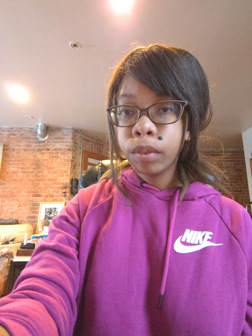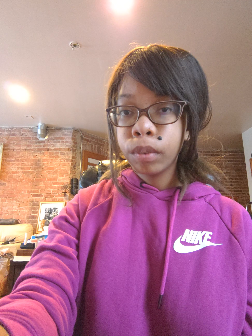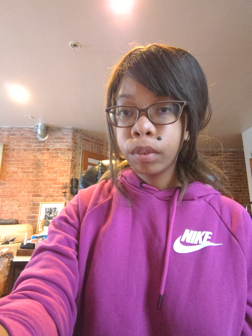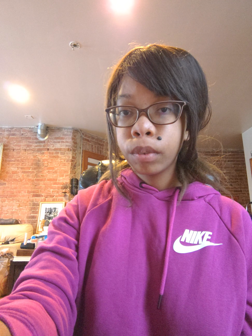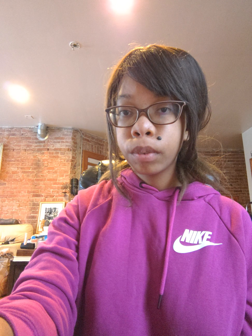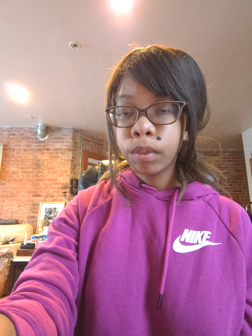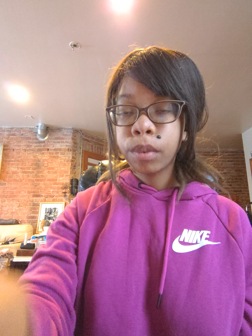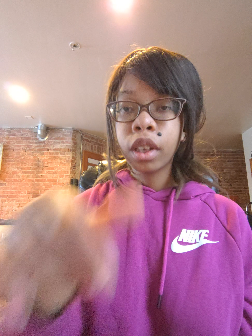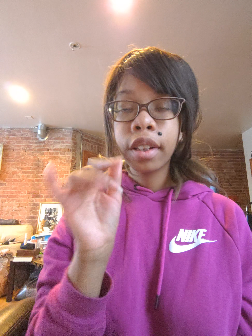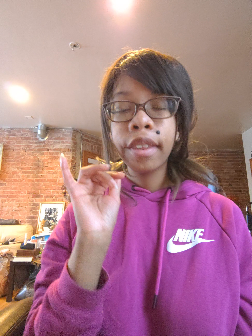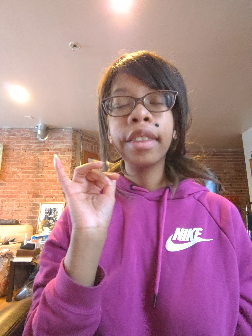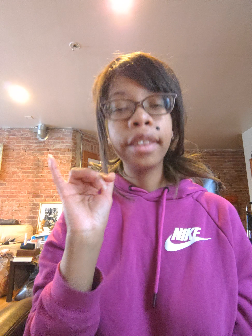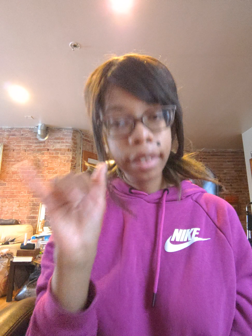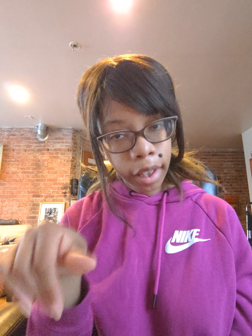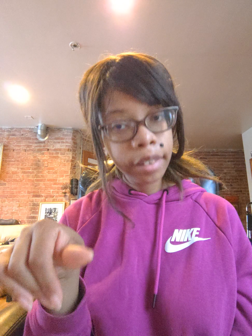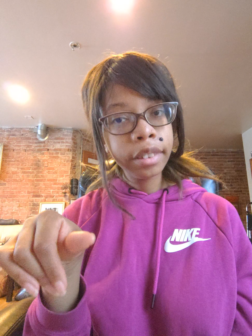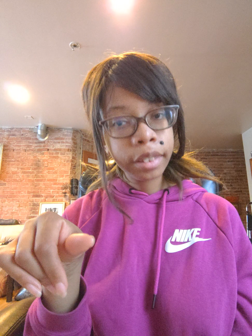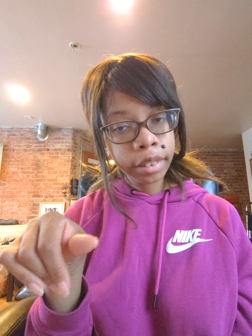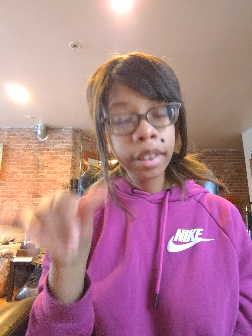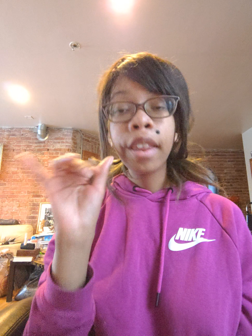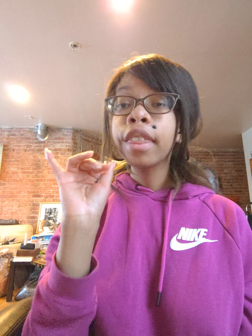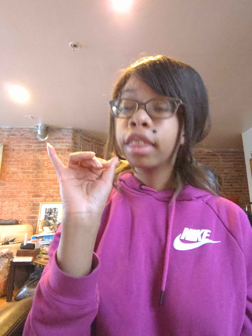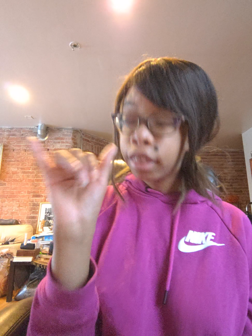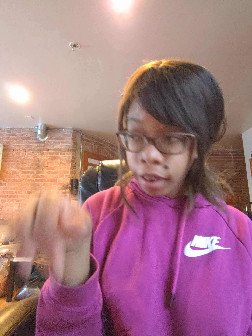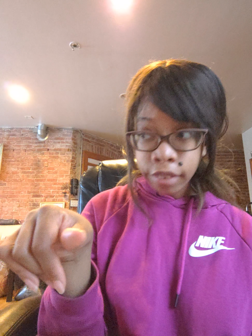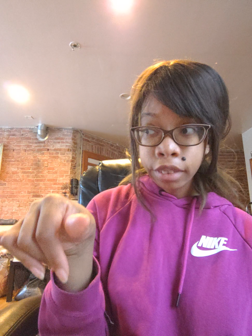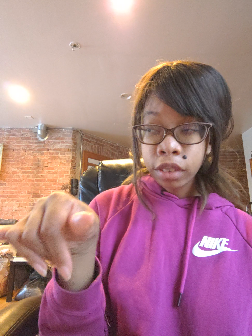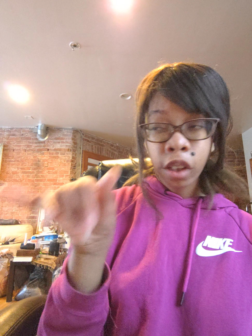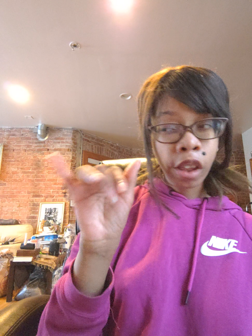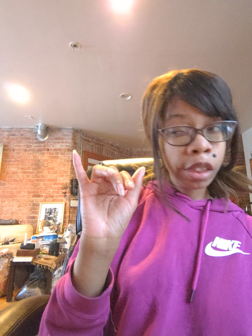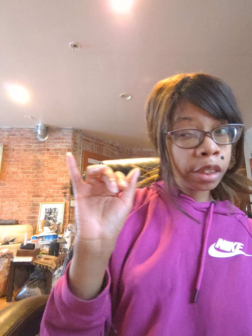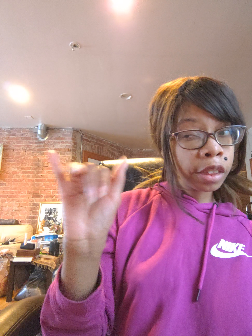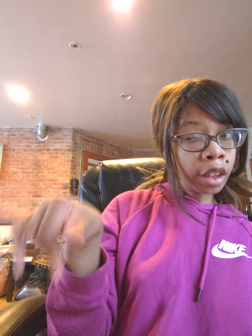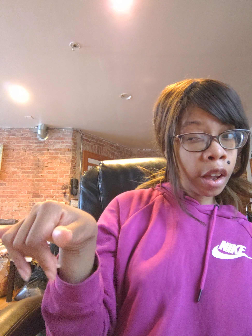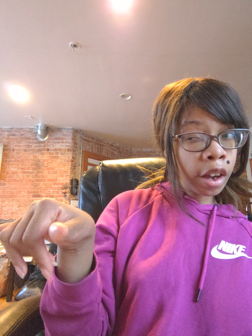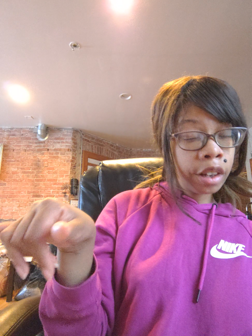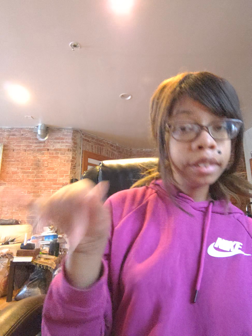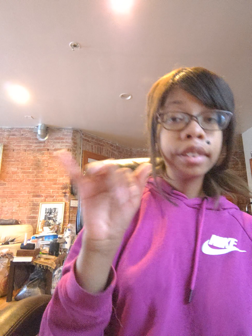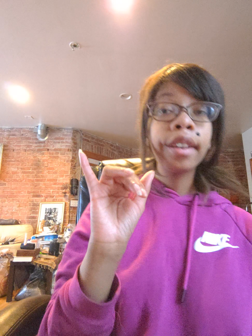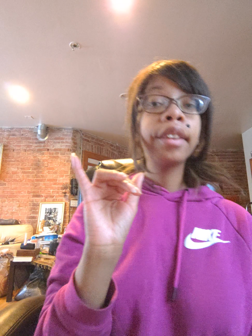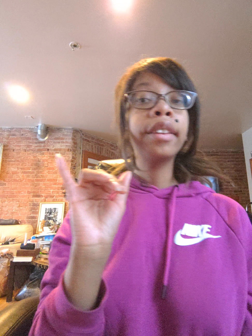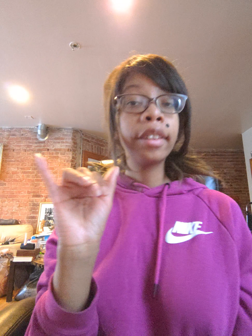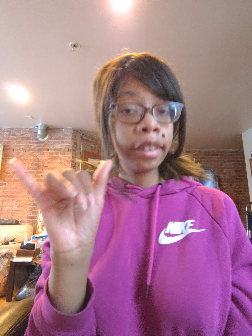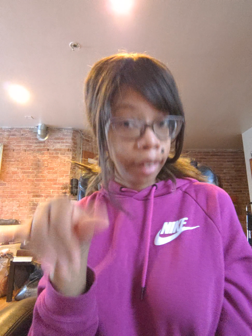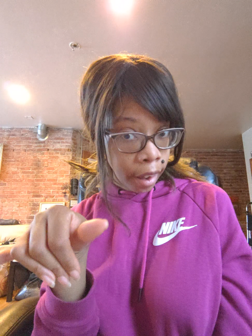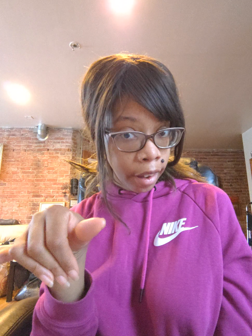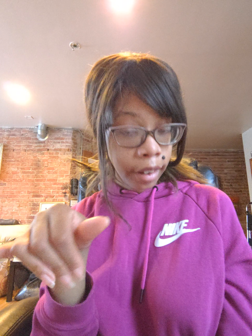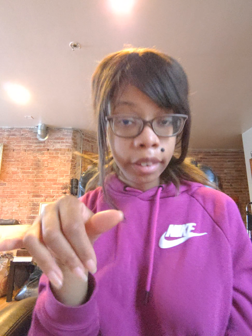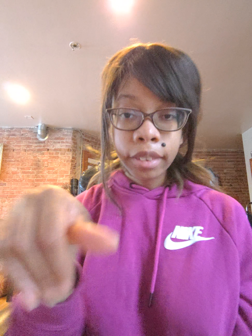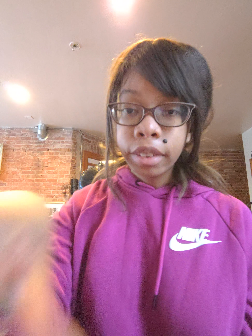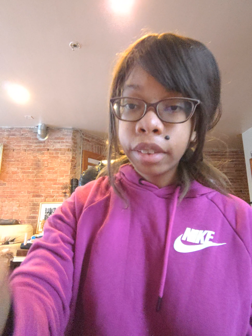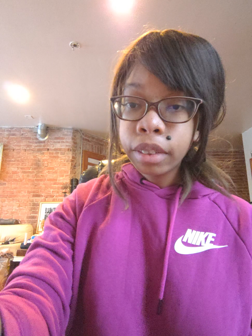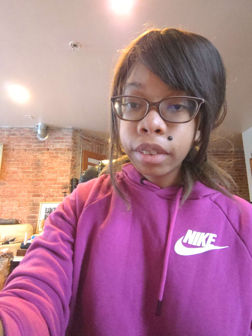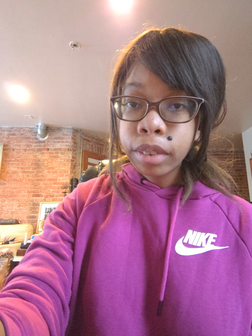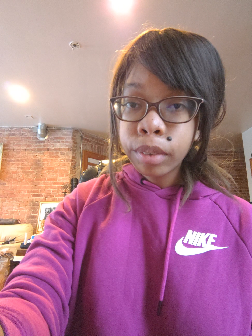that